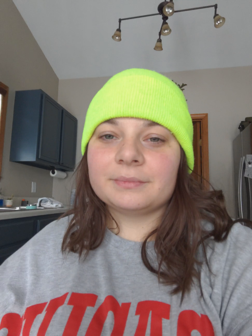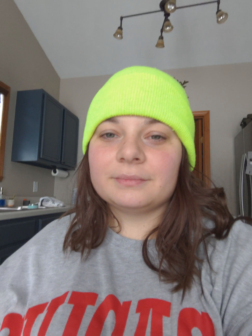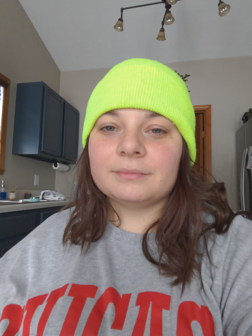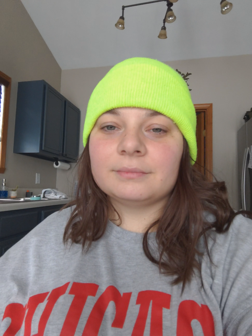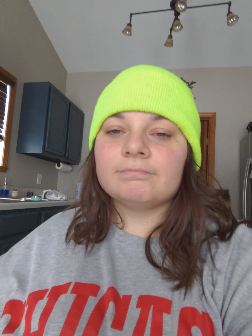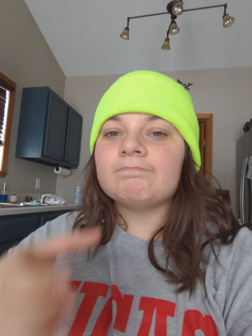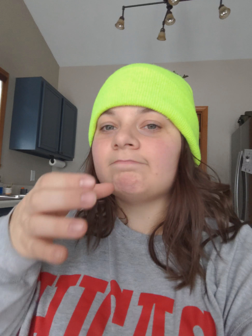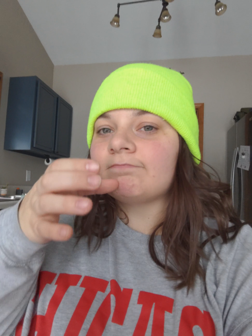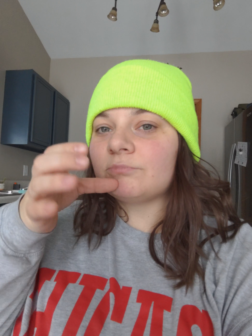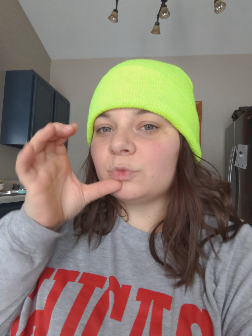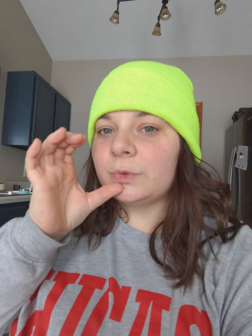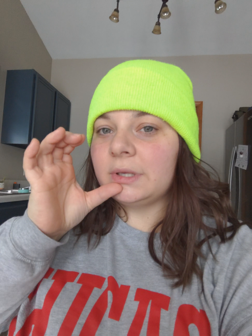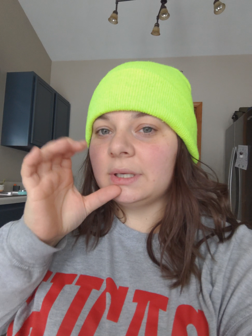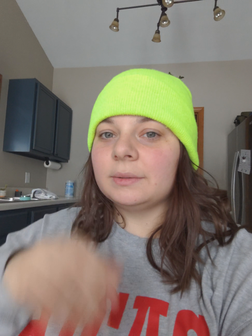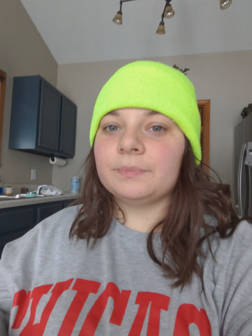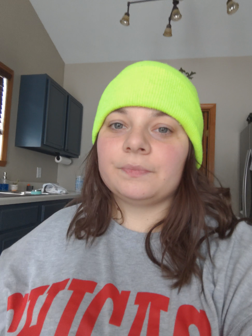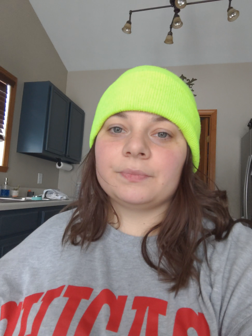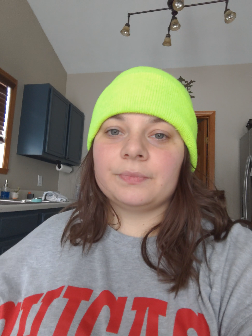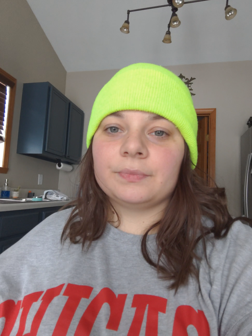drink